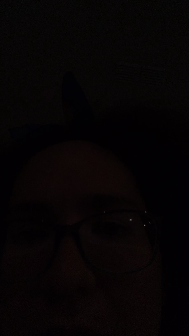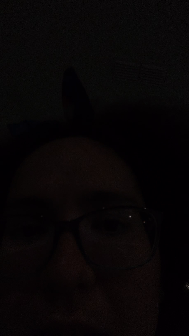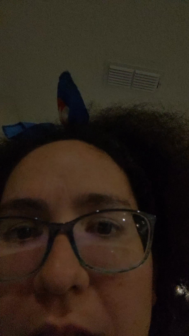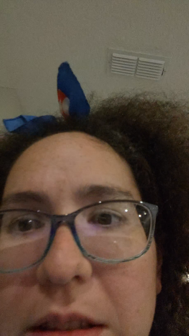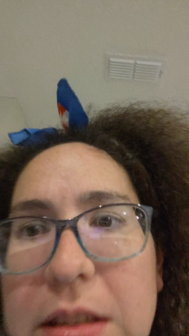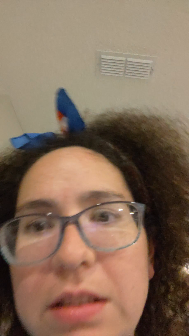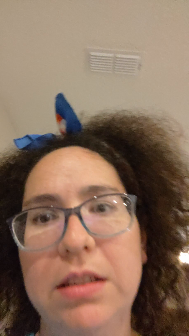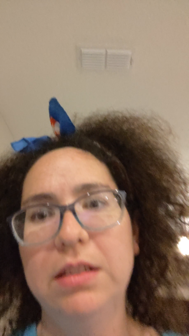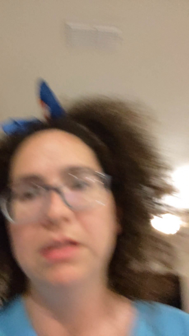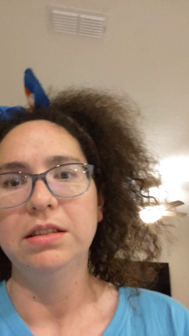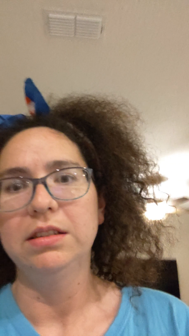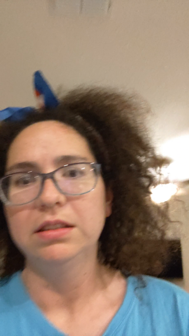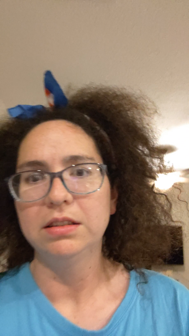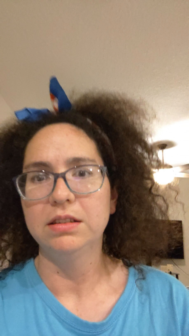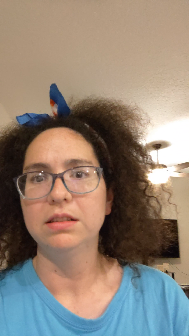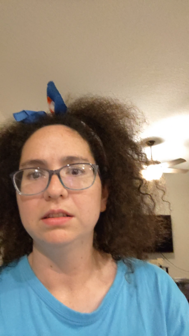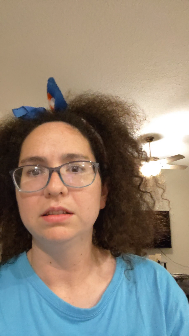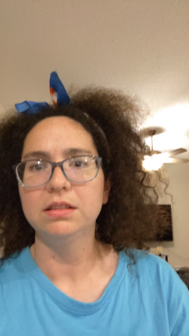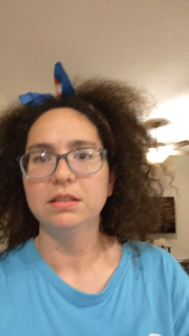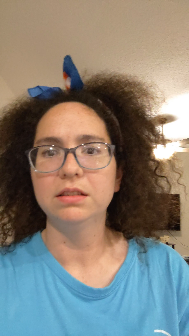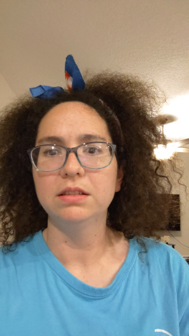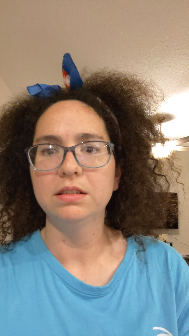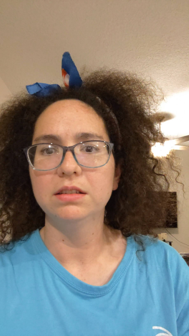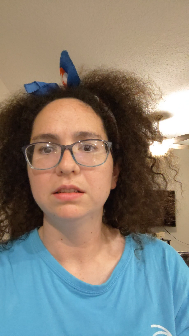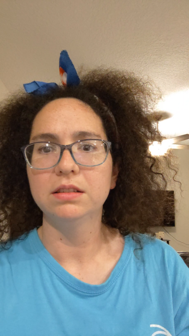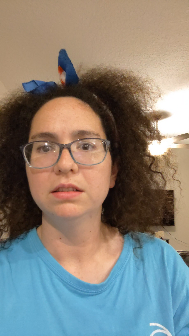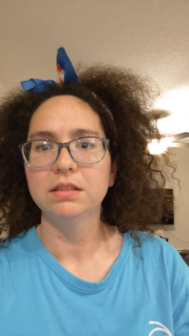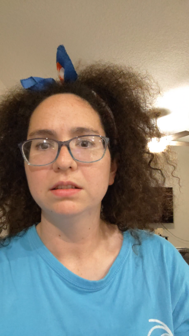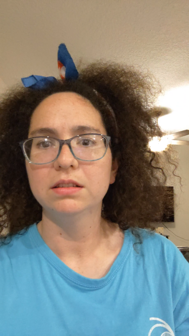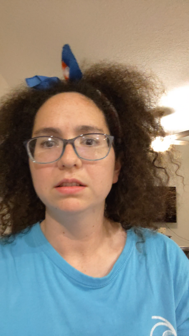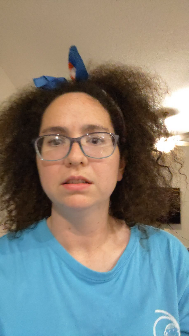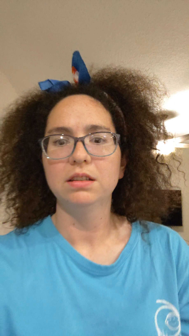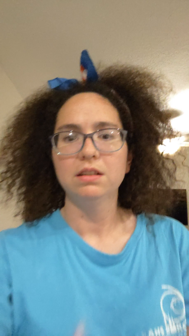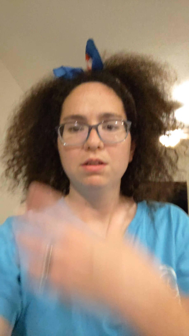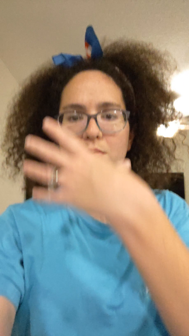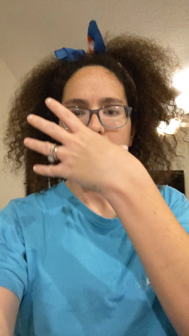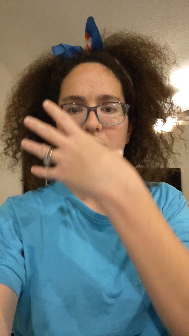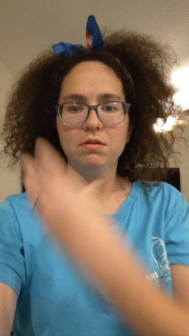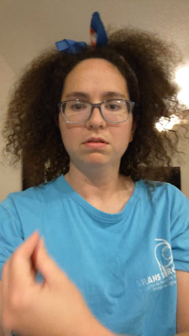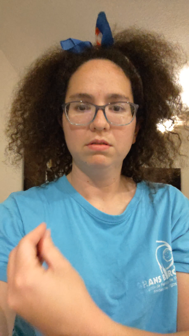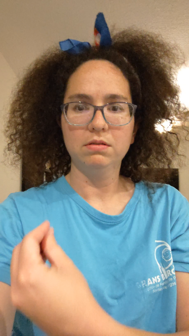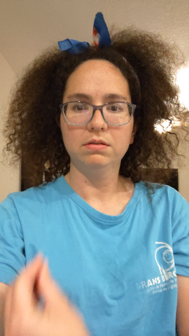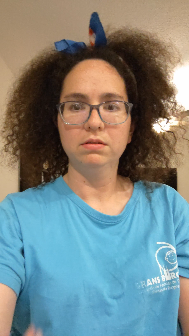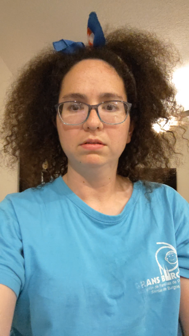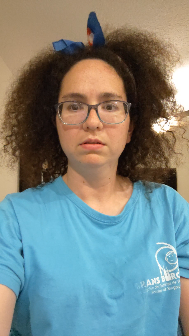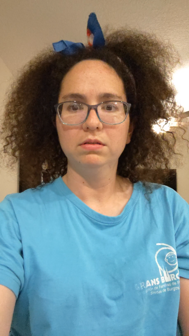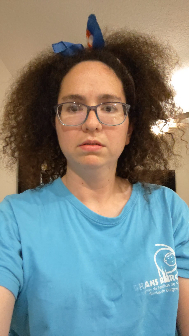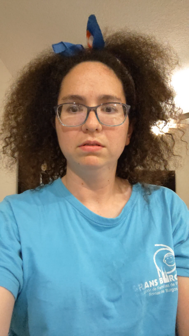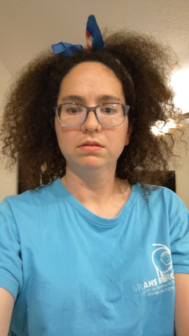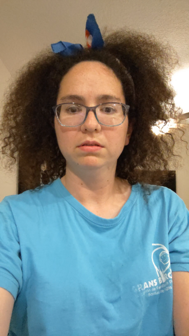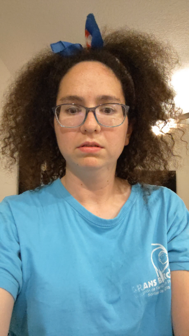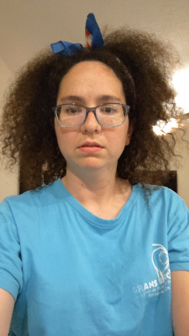poor